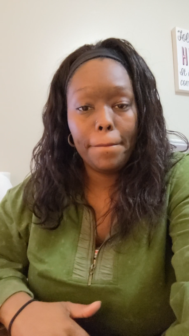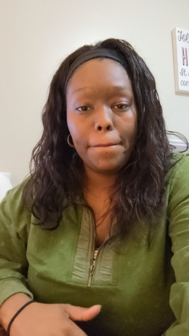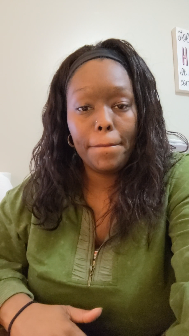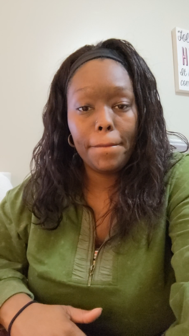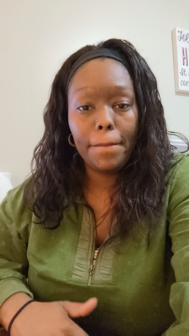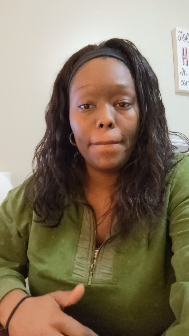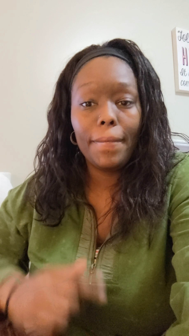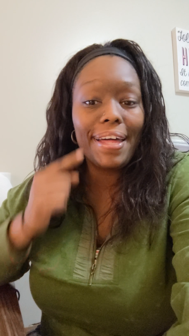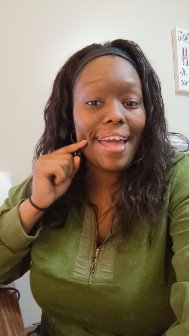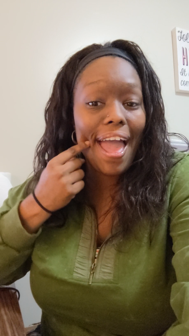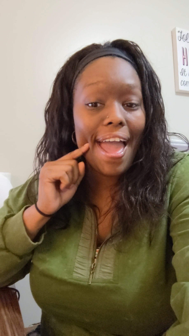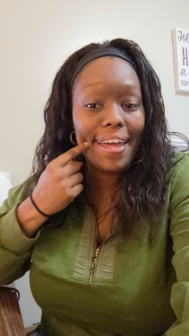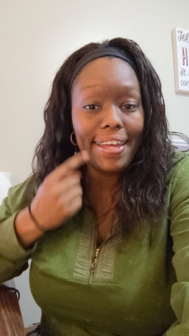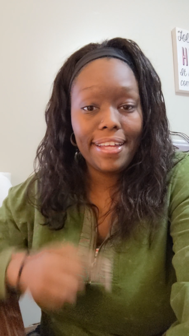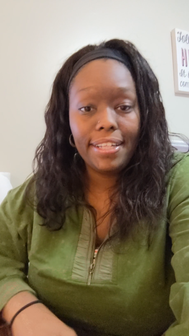candy